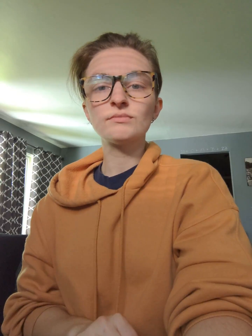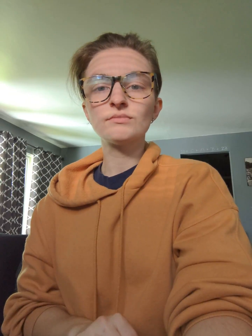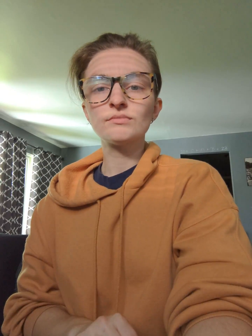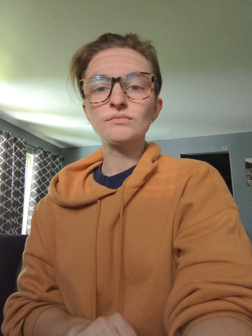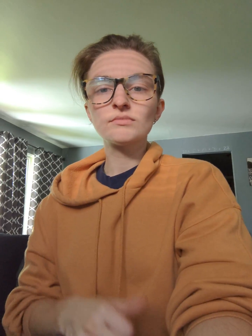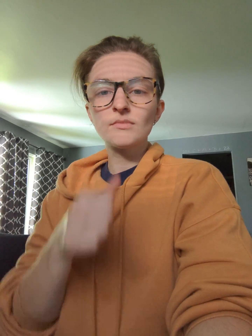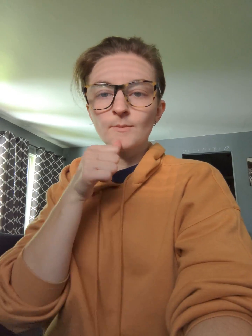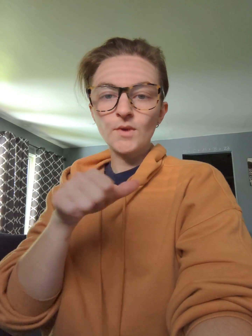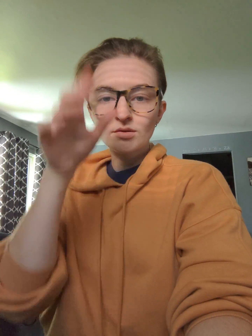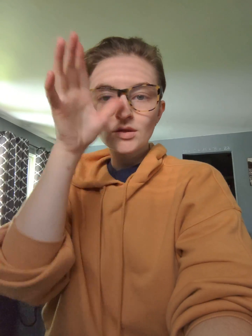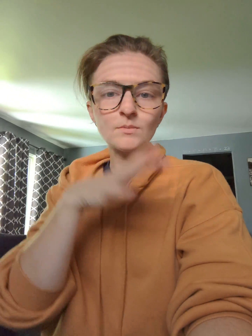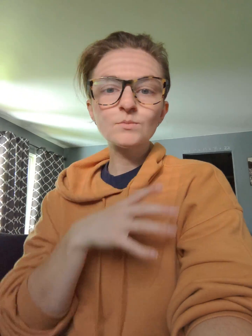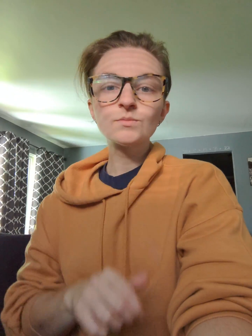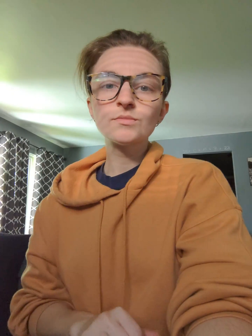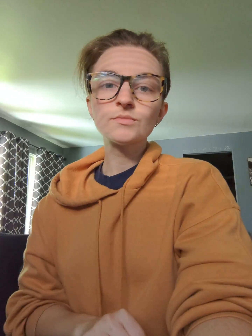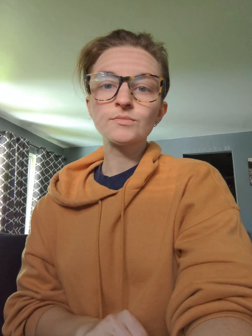mailman